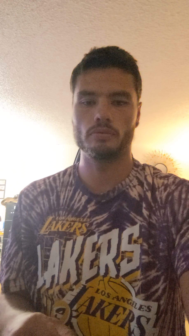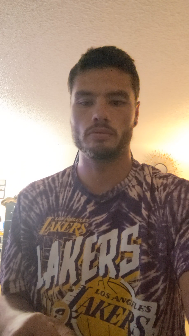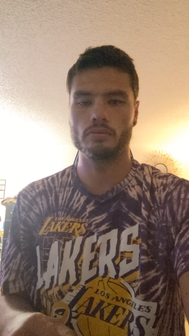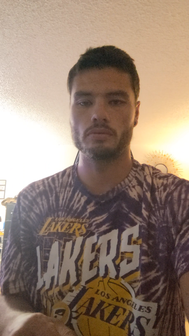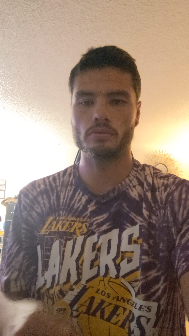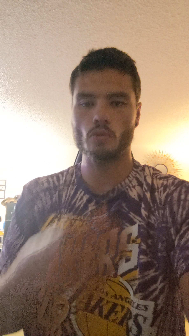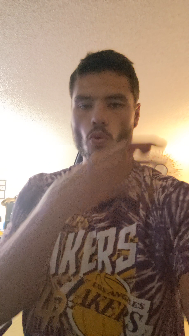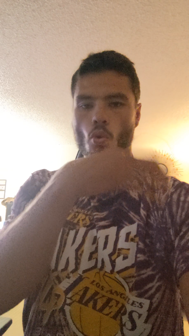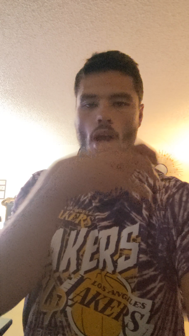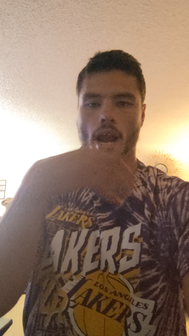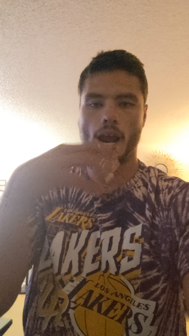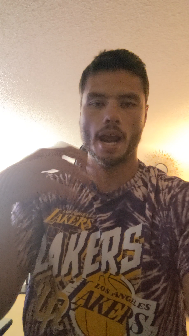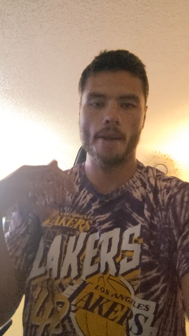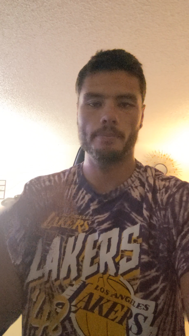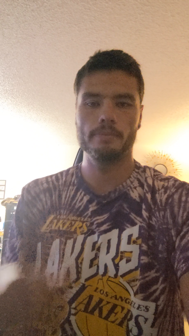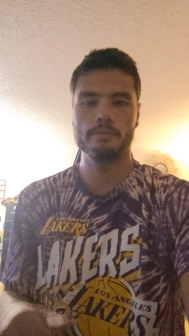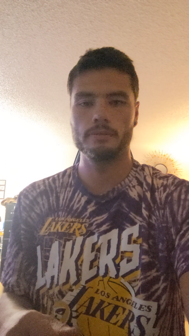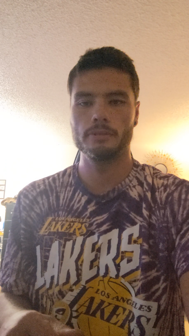grapes